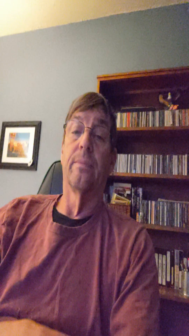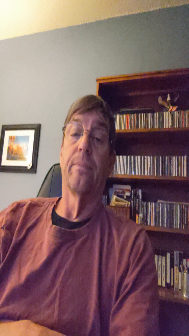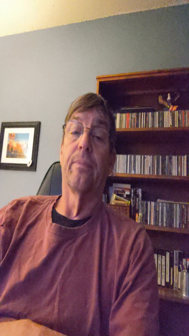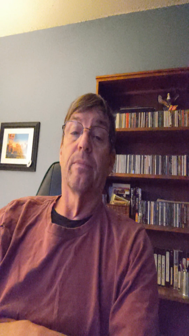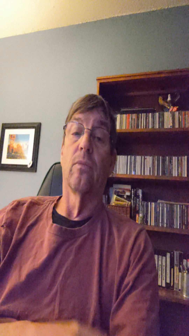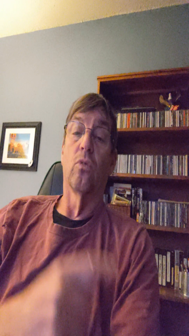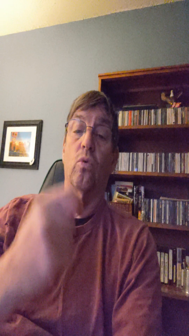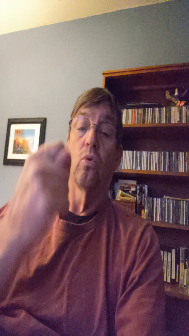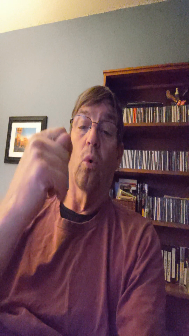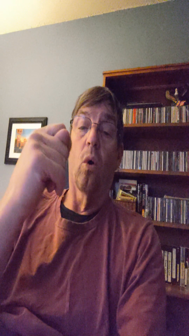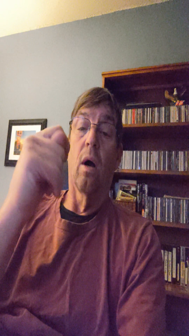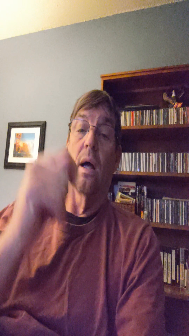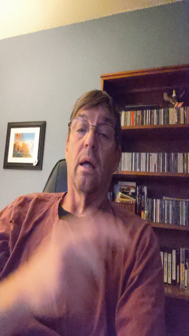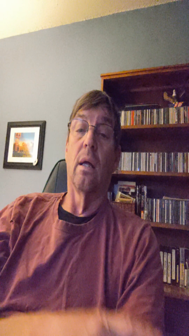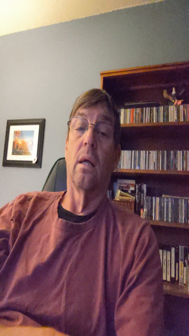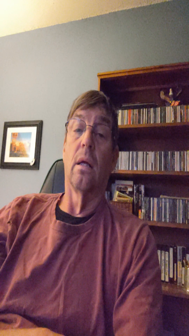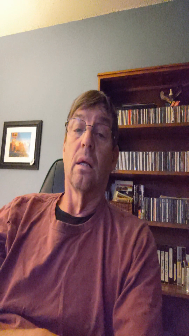toy